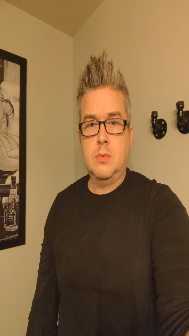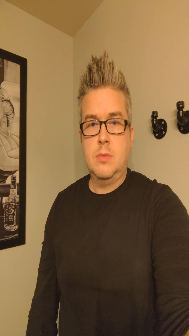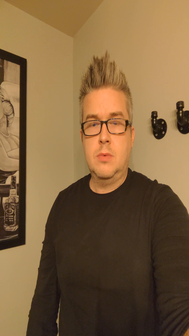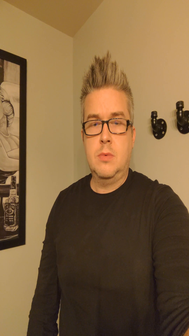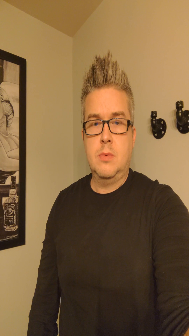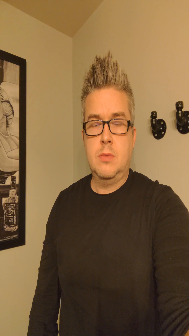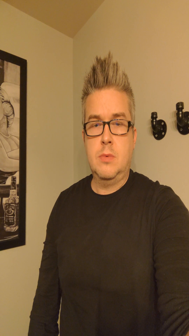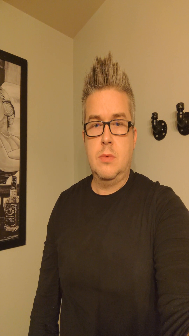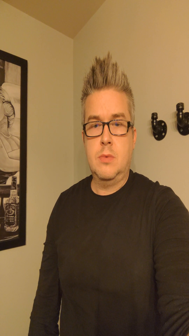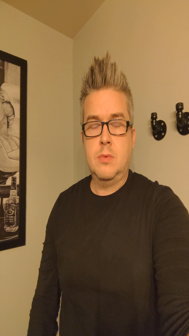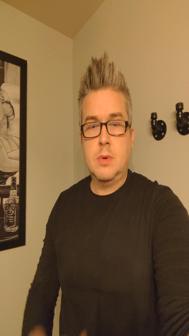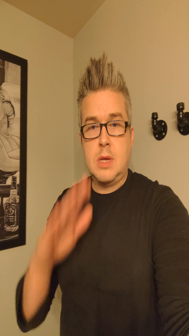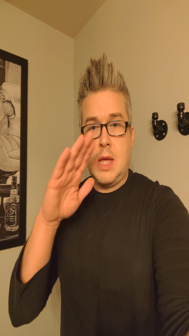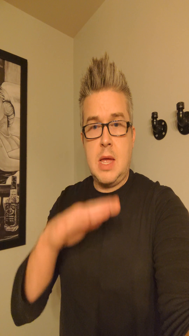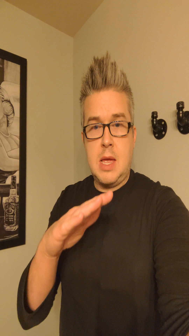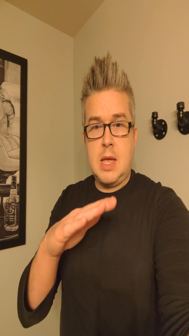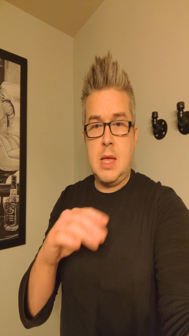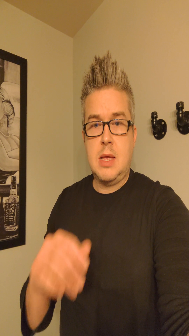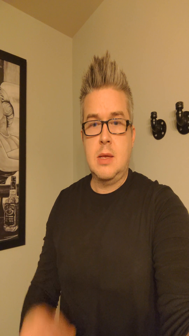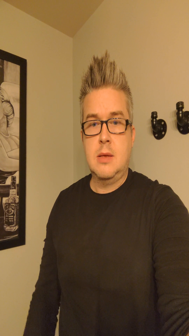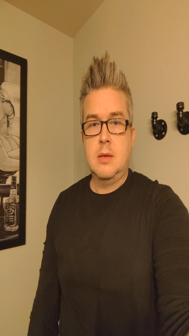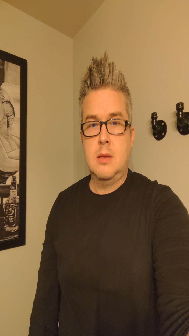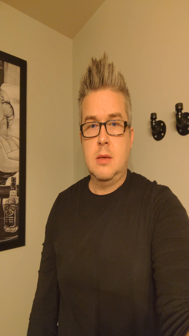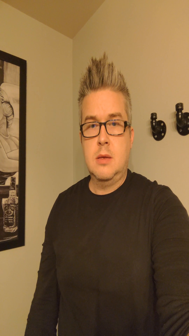on